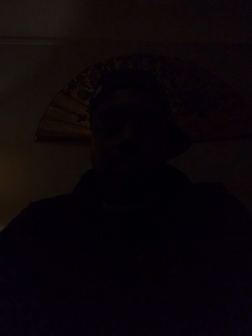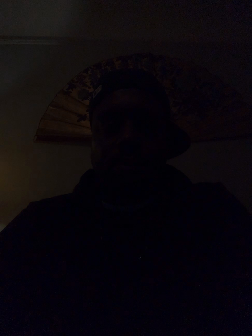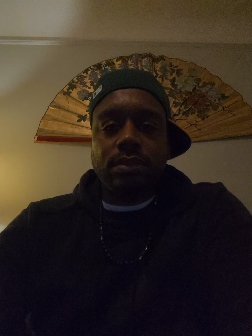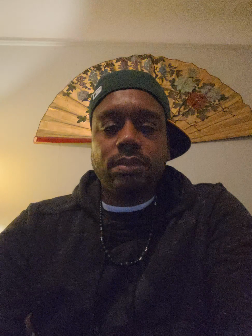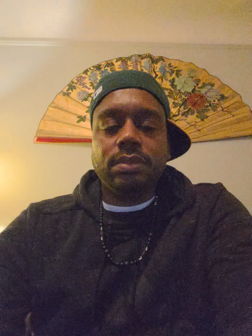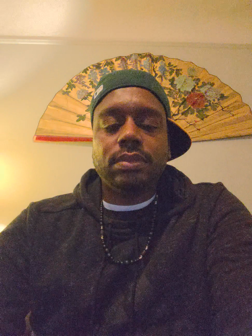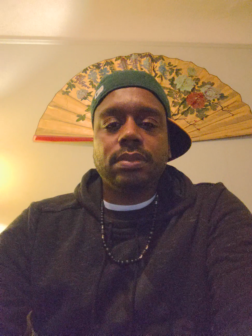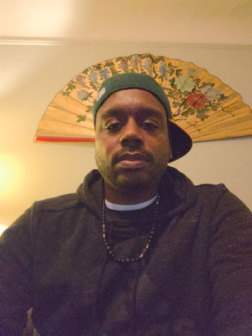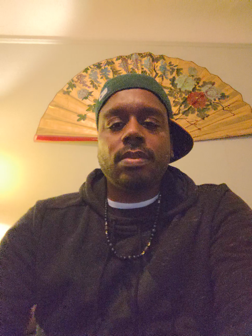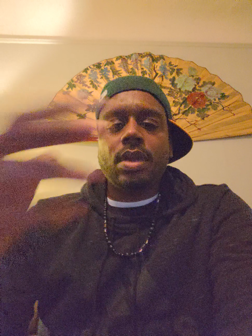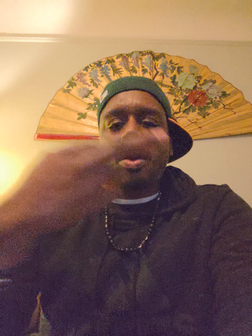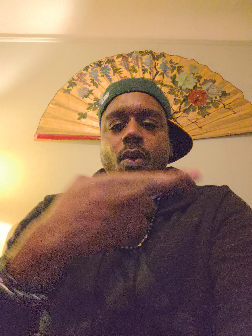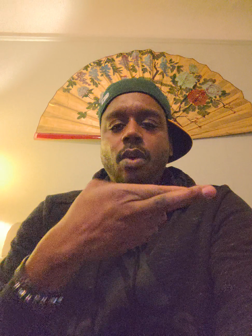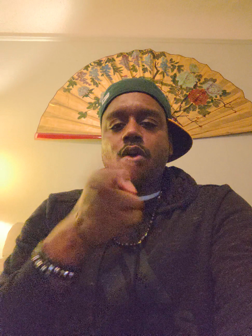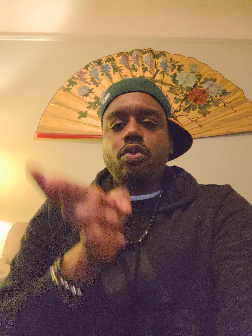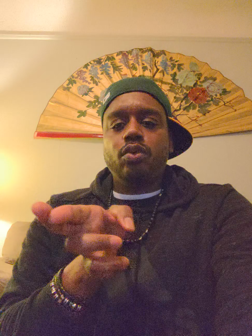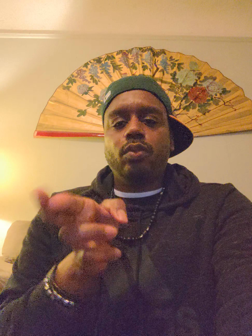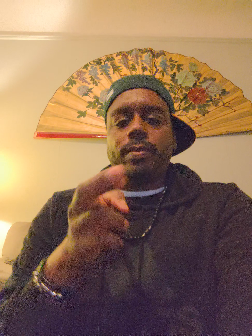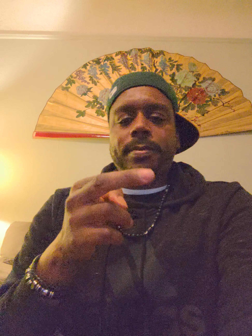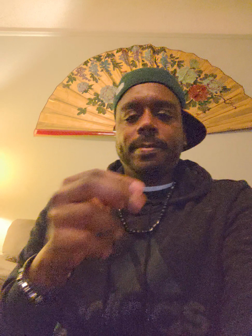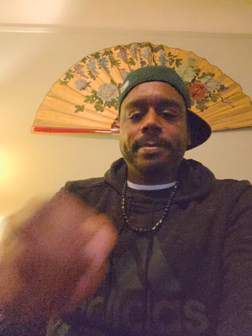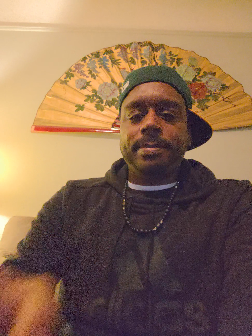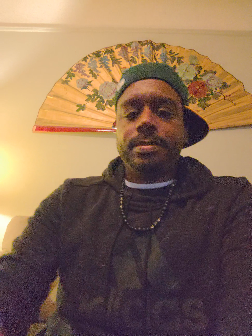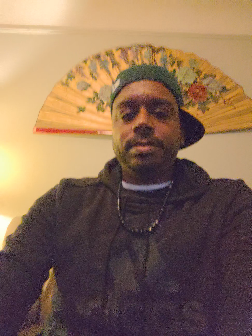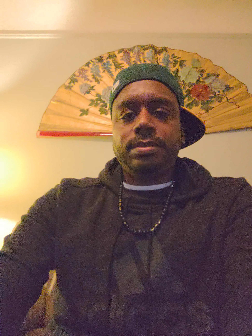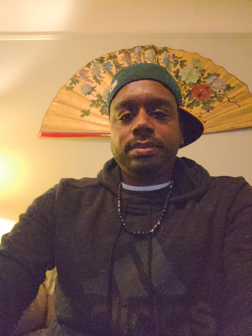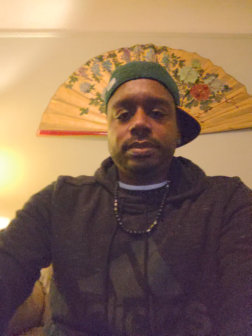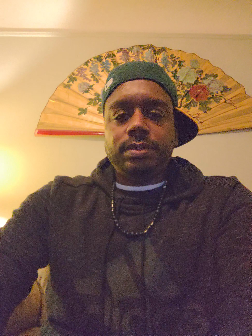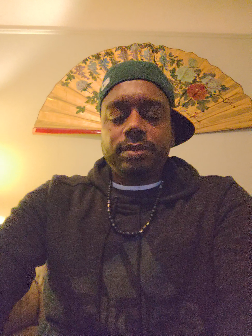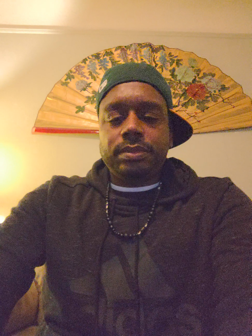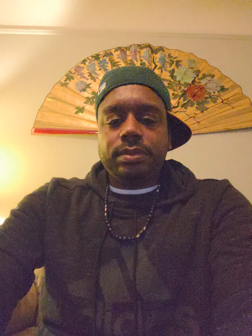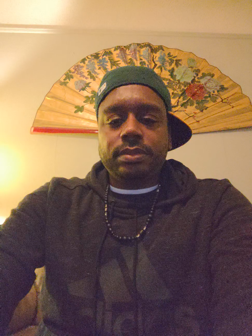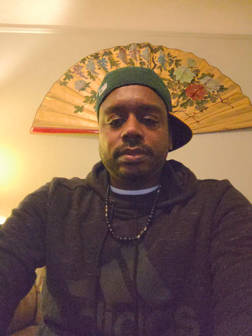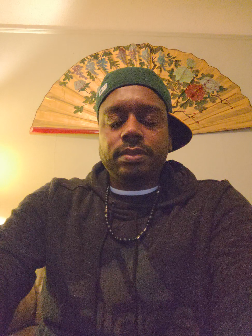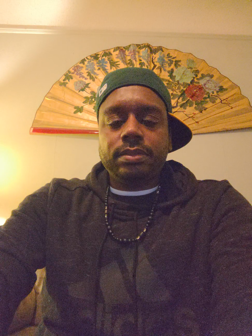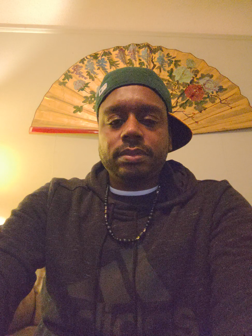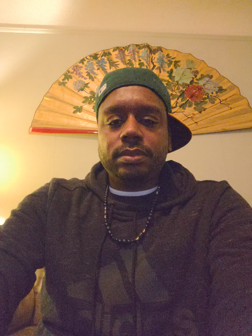room